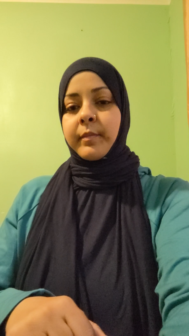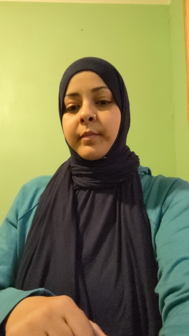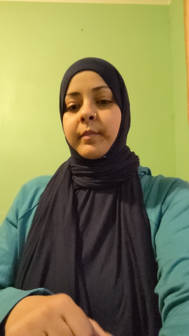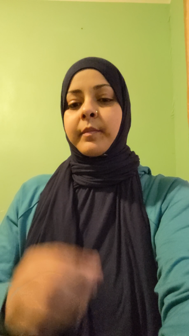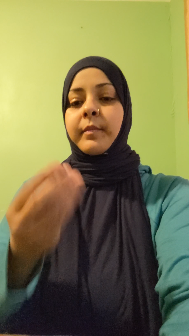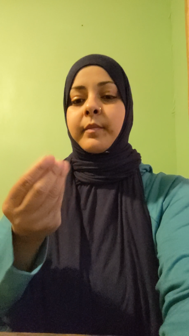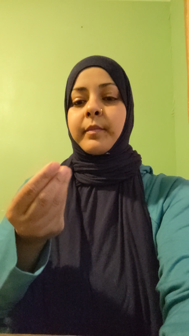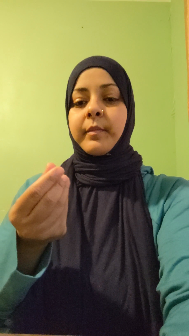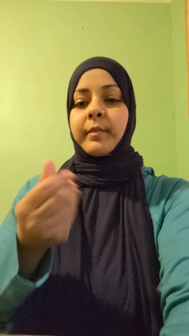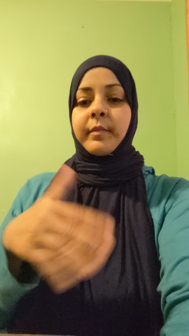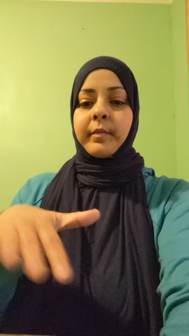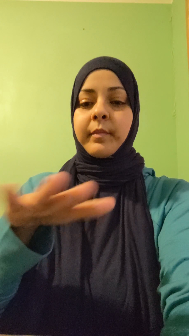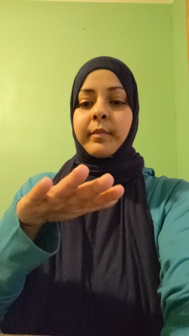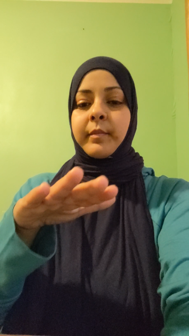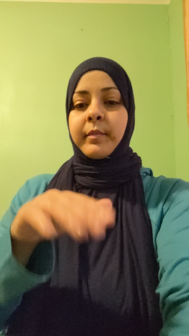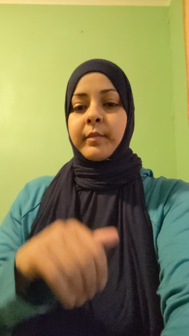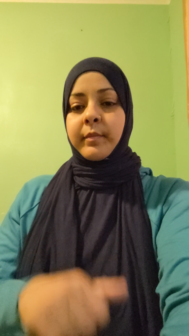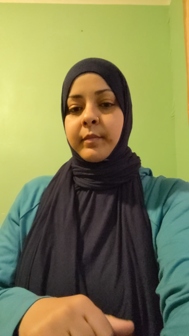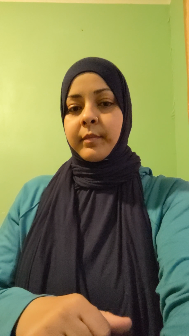garden